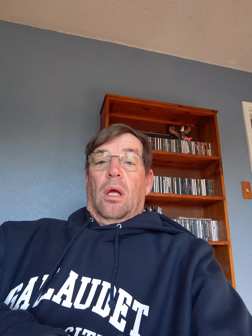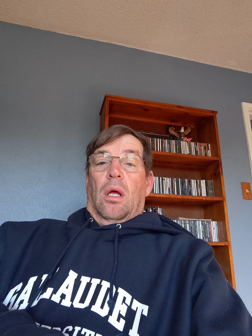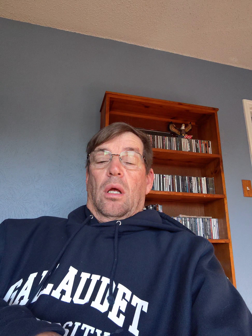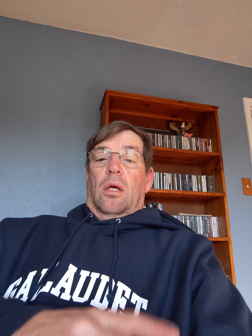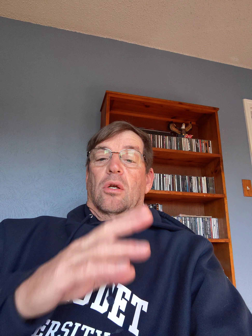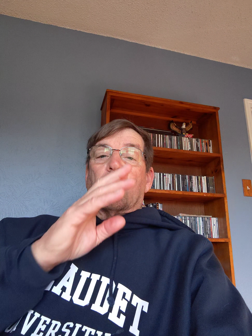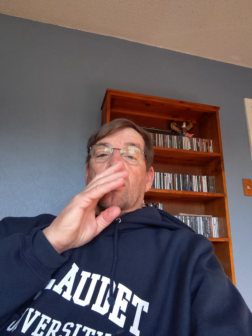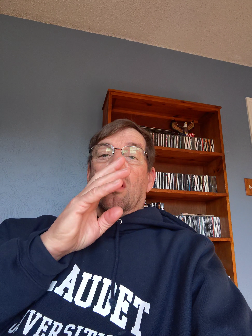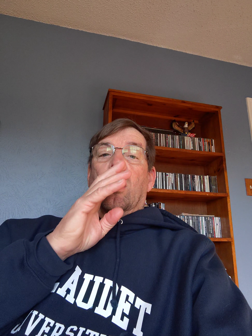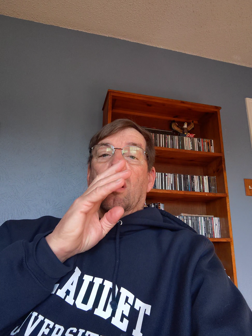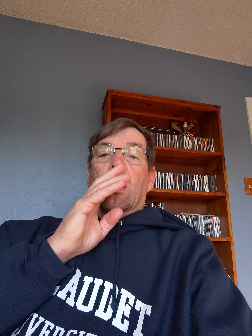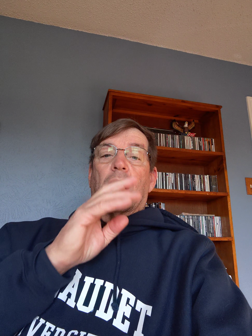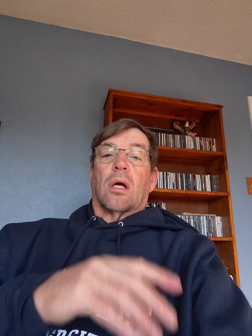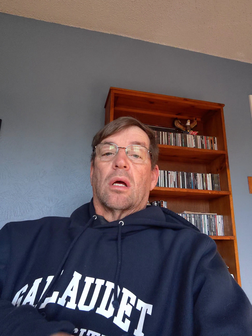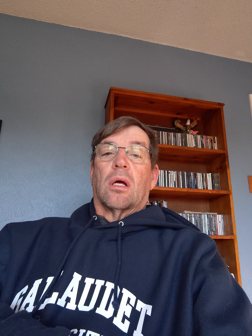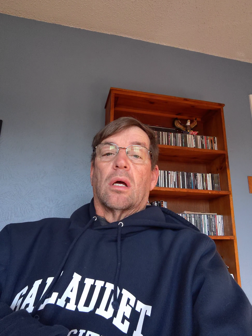talk